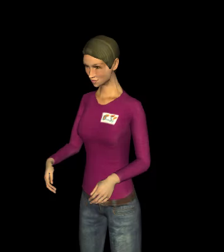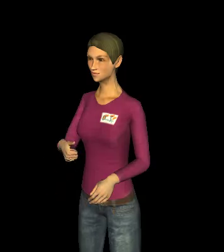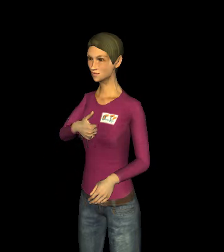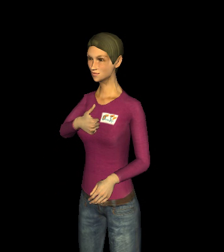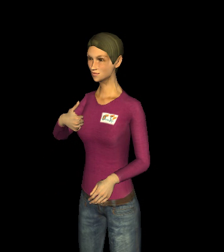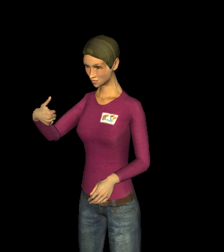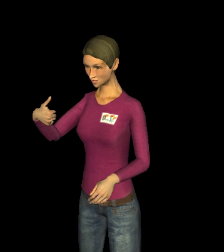وحيد